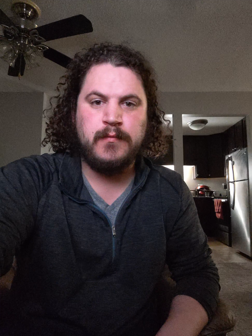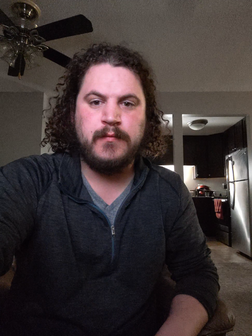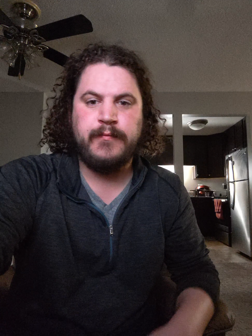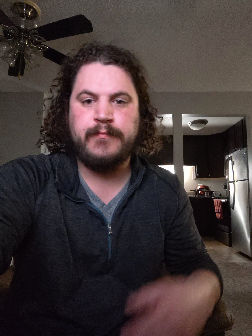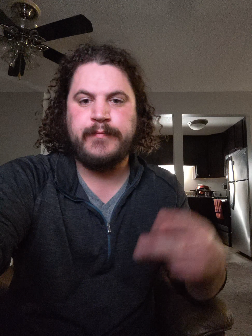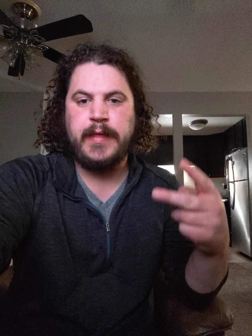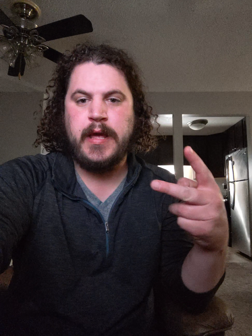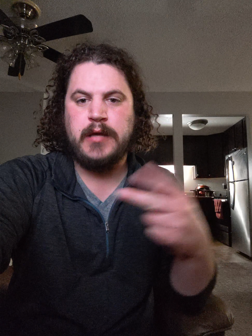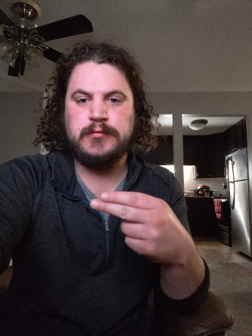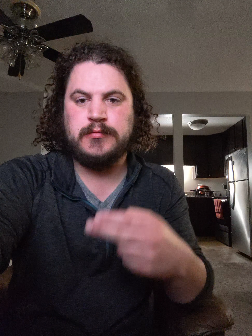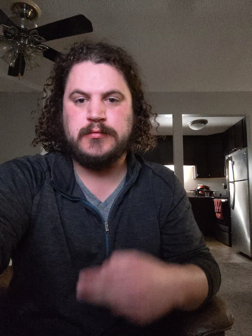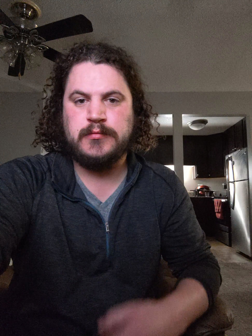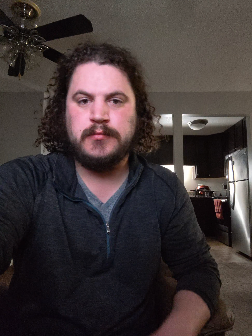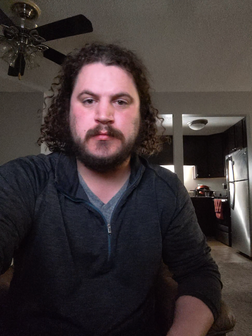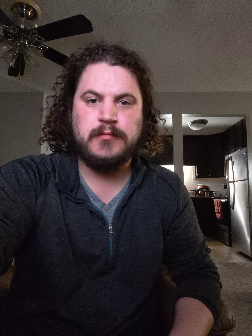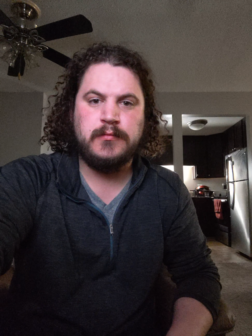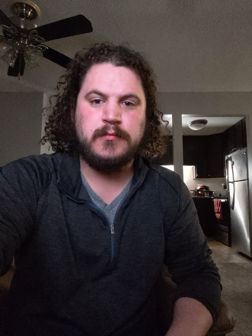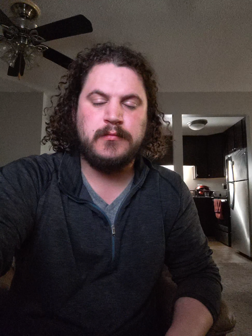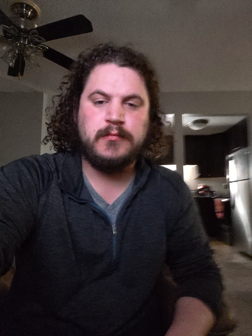cut